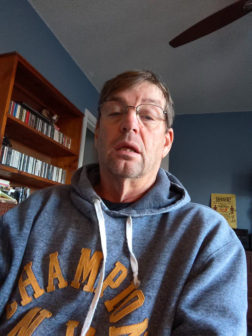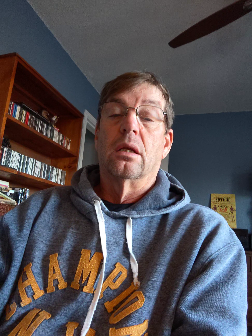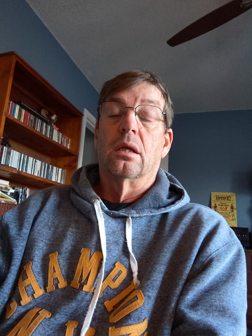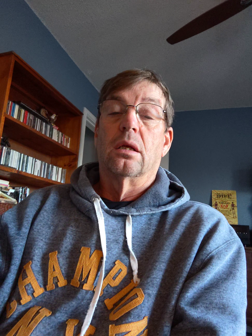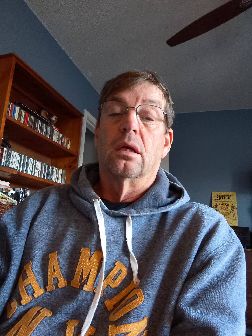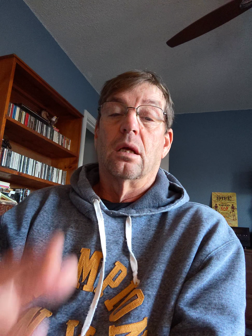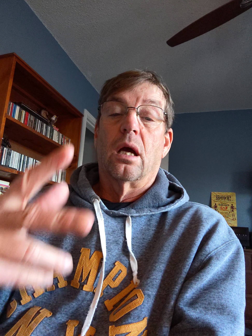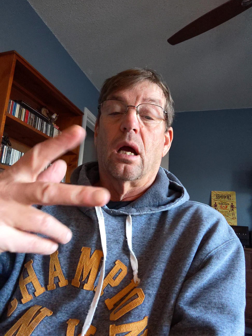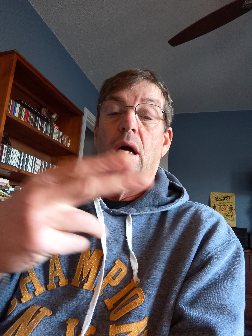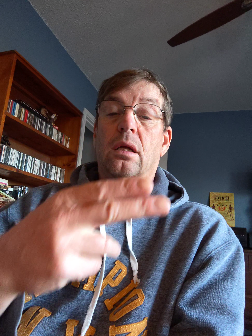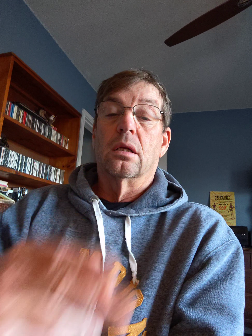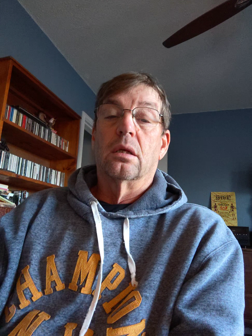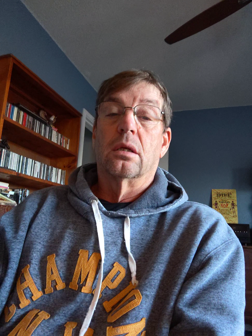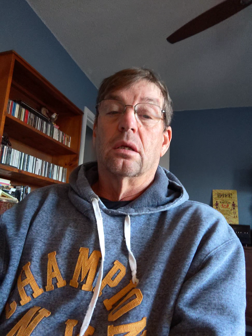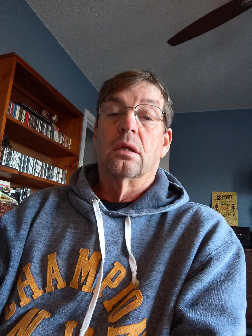cut